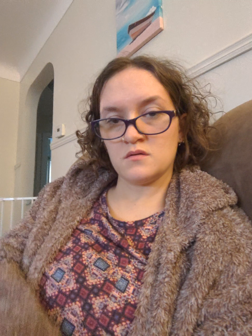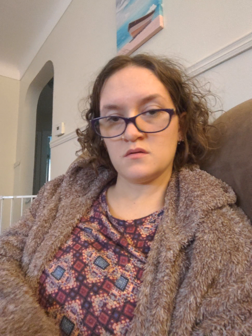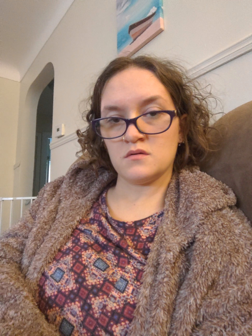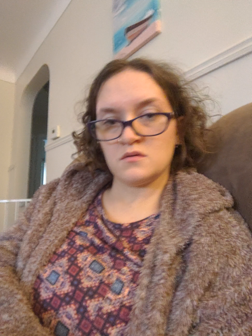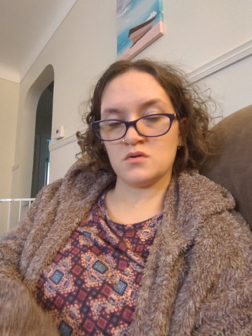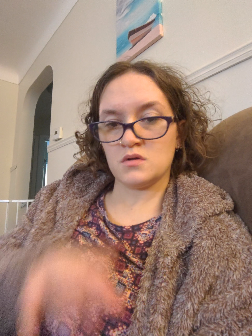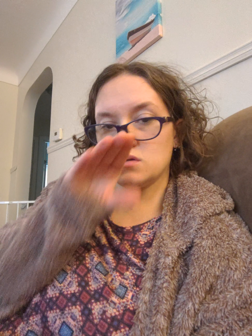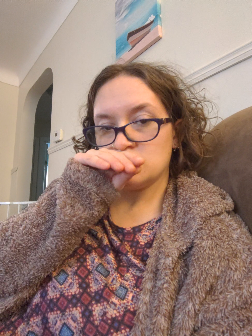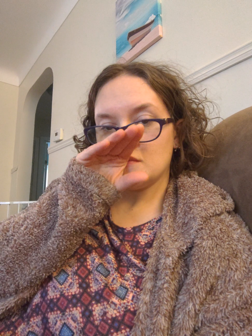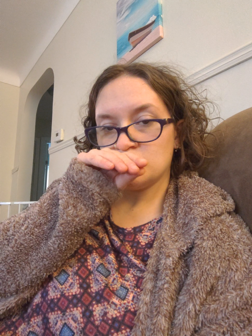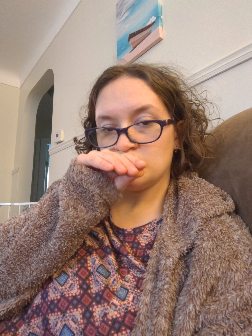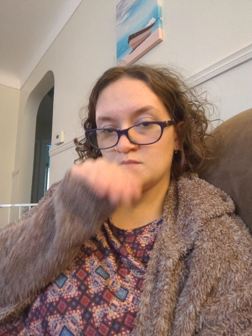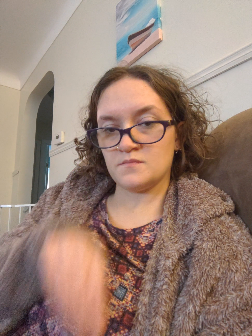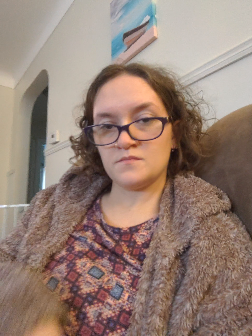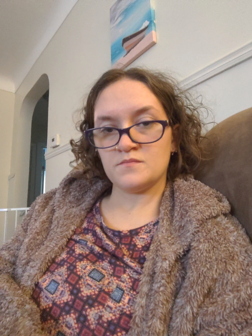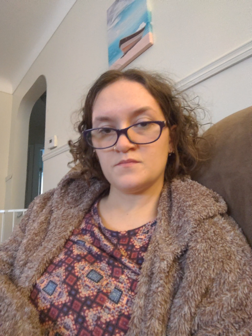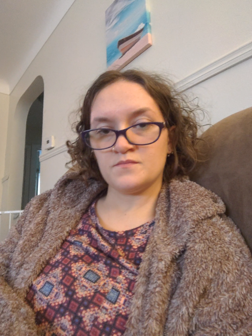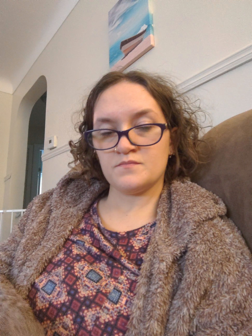goose